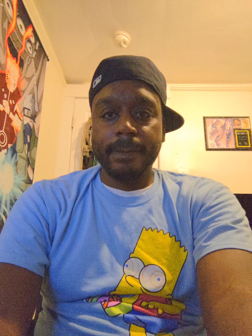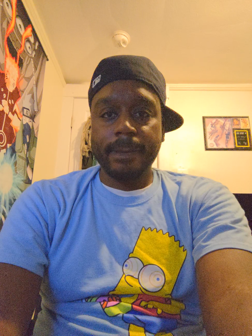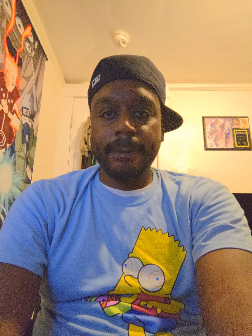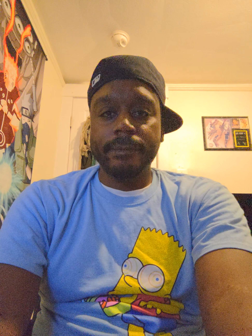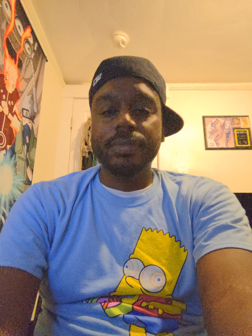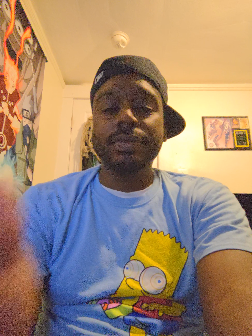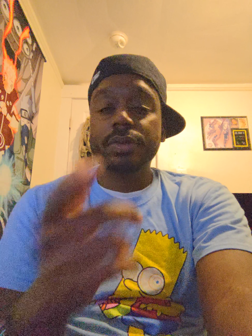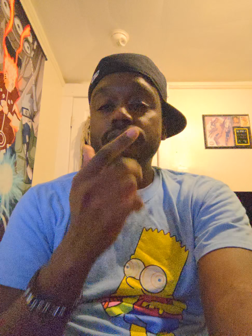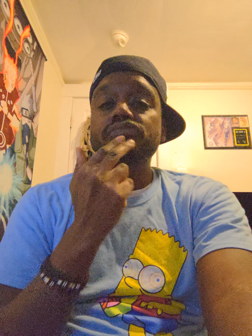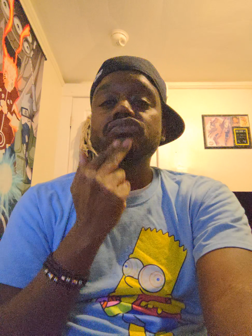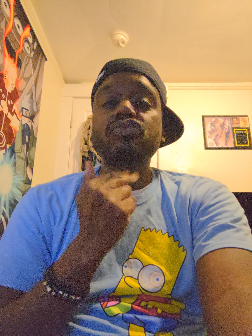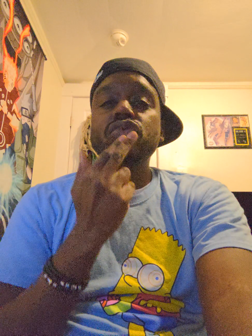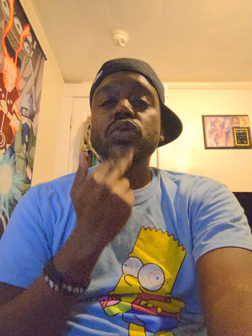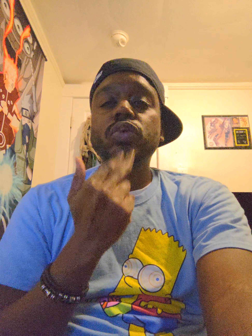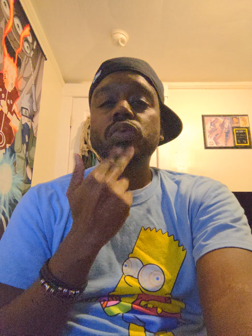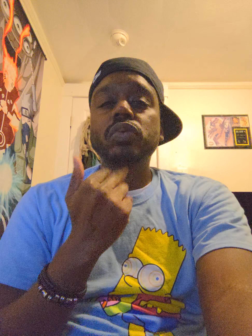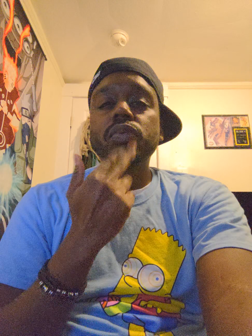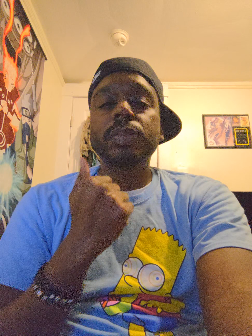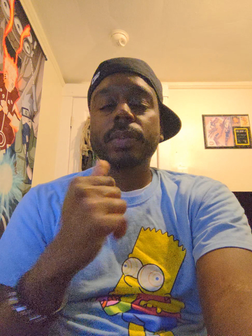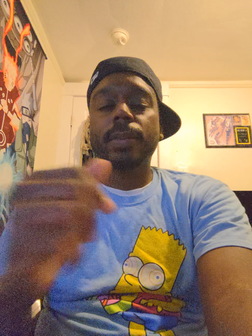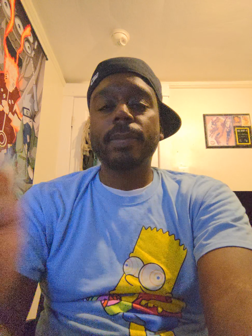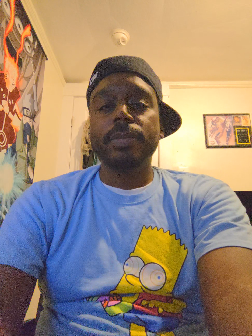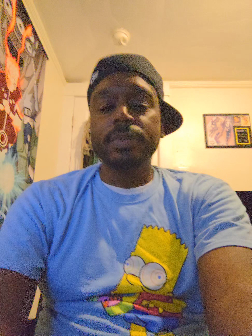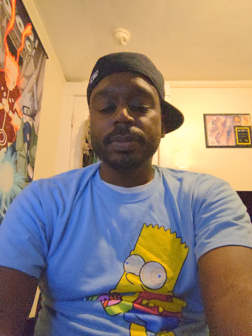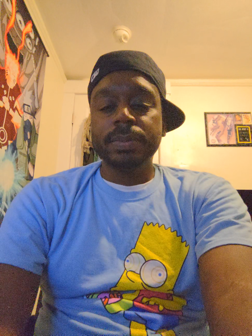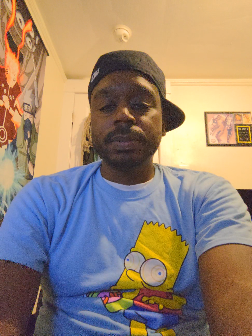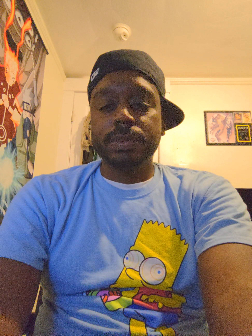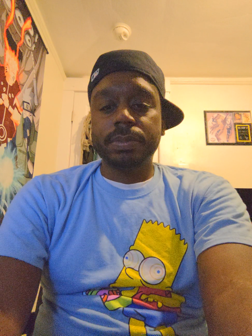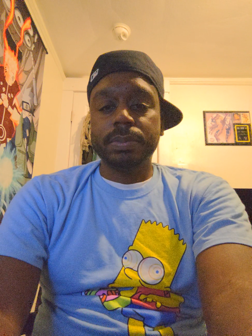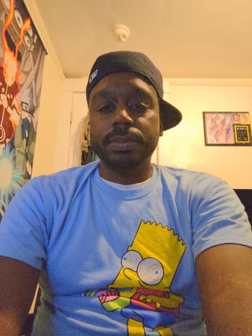cute